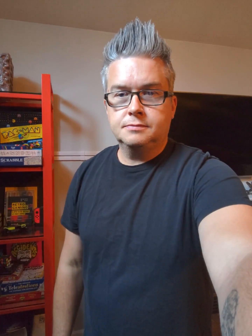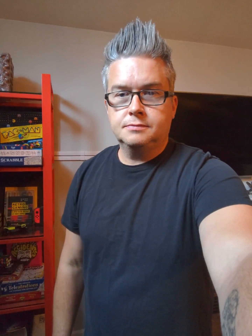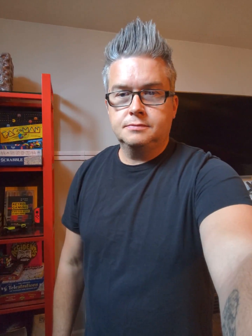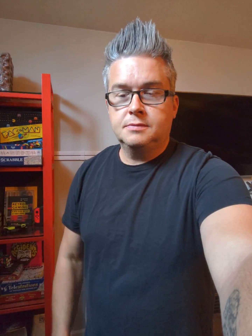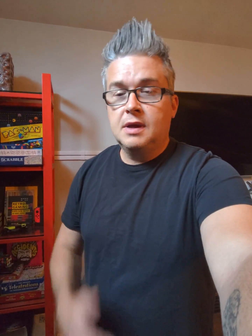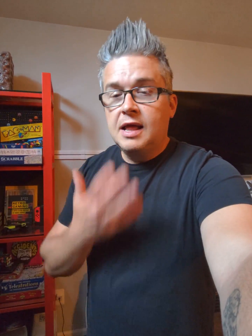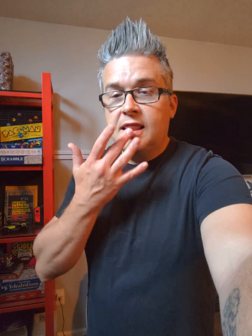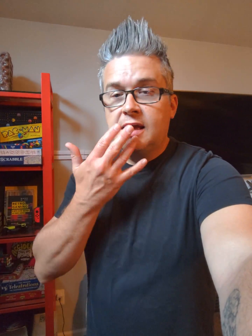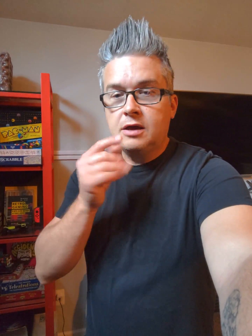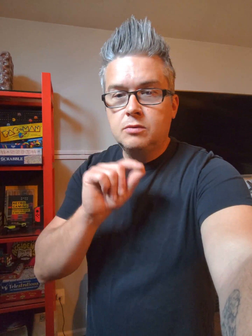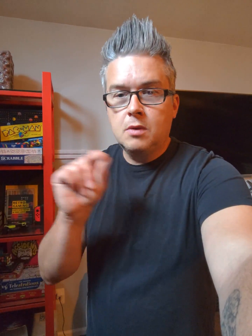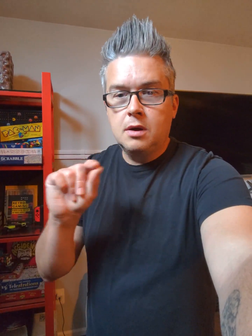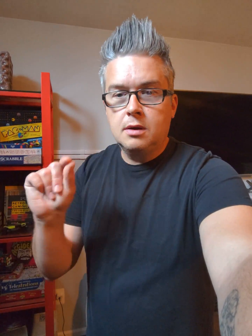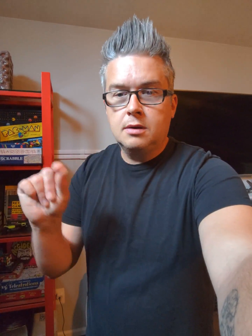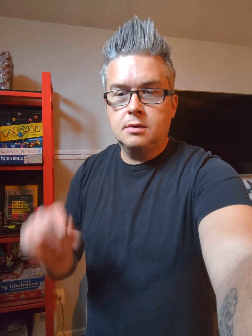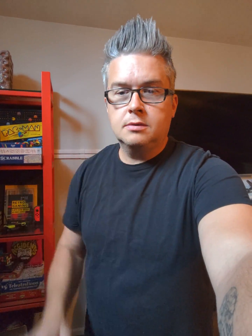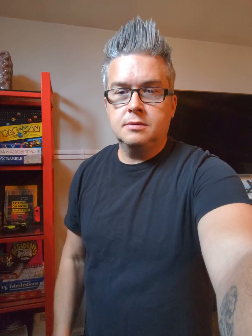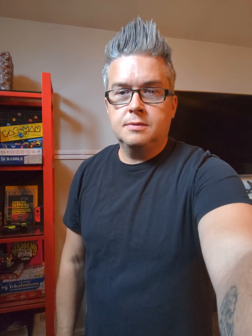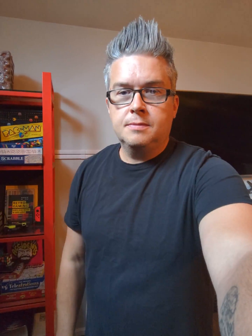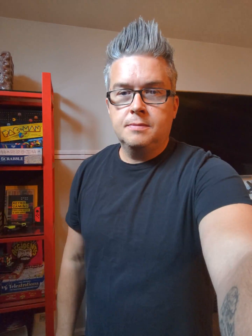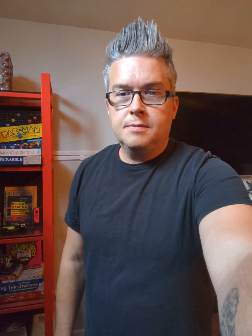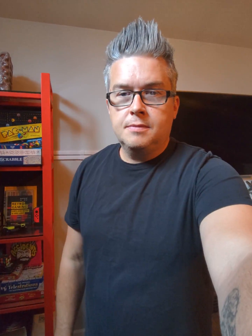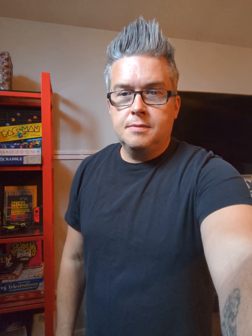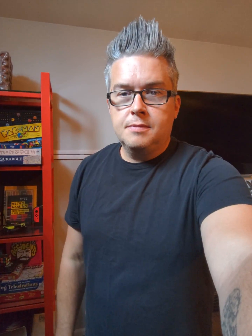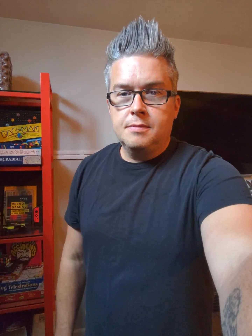crayon